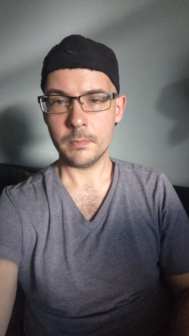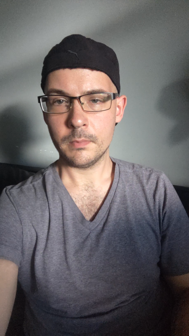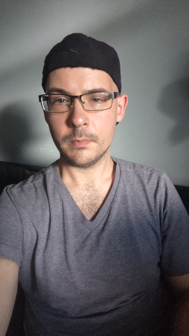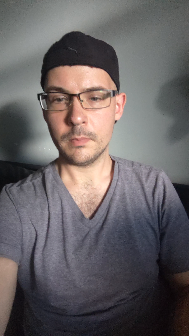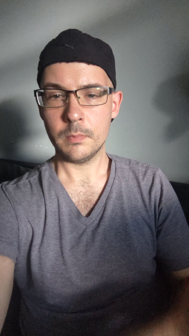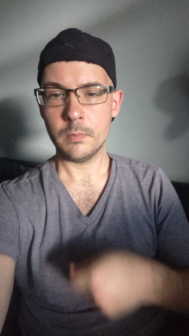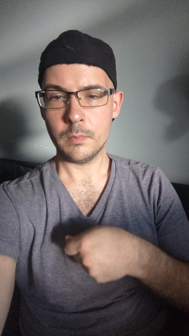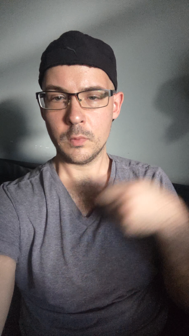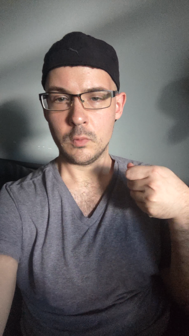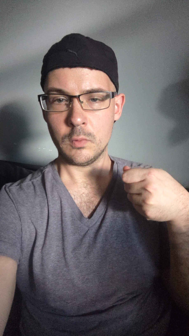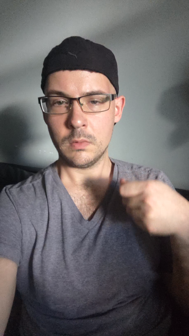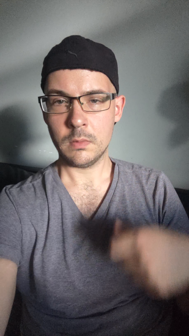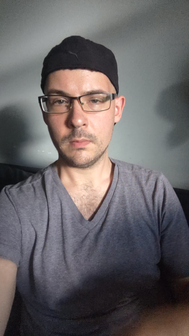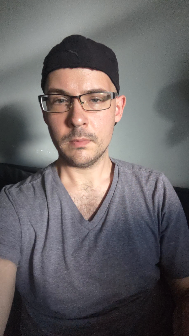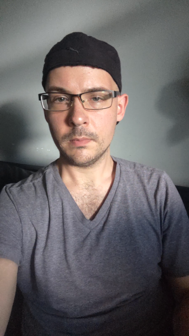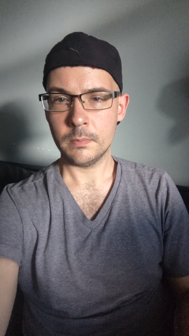pull